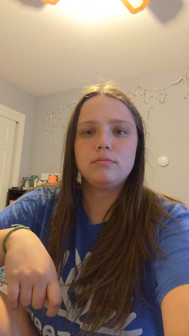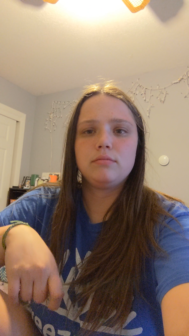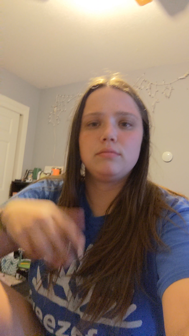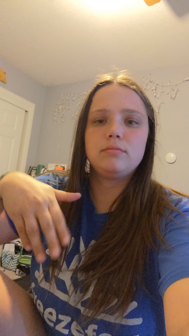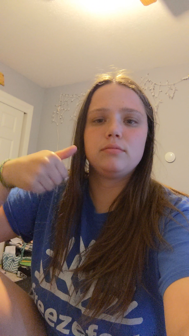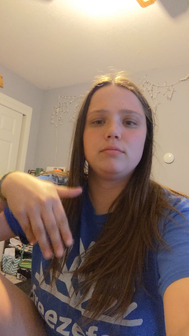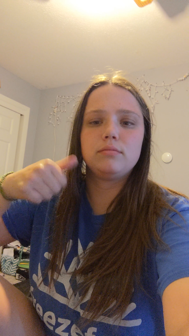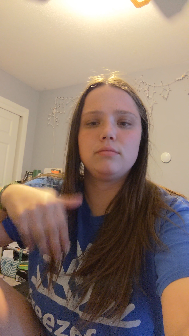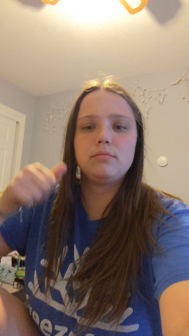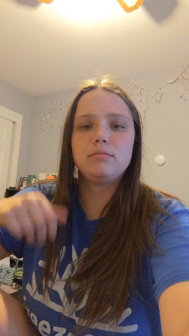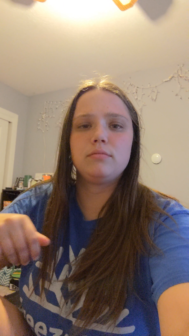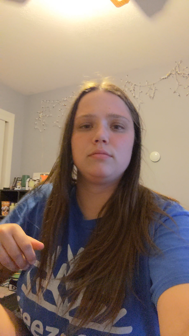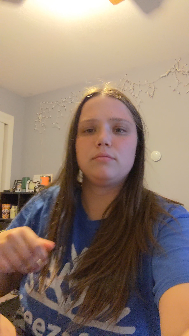pants